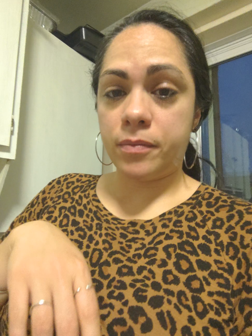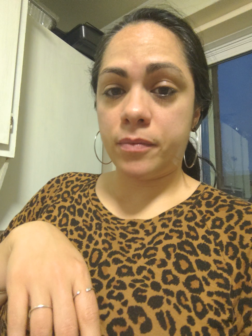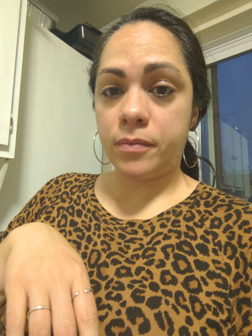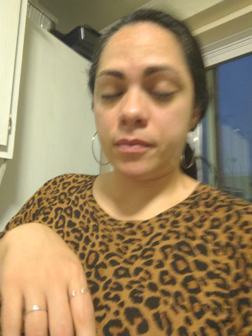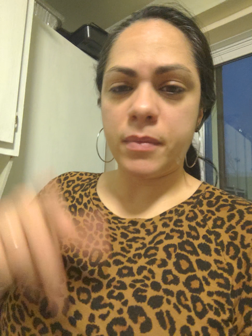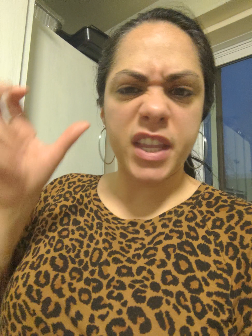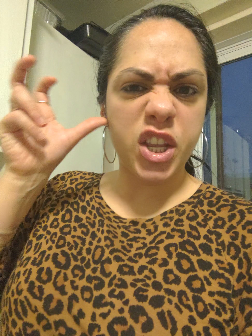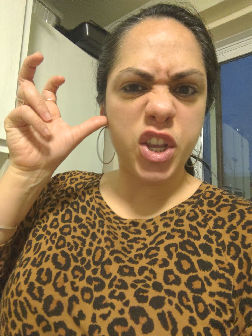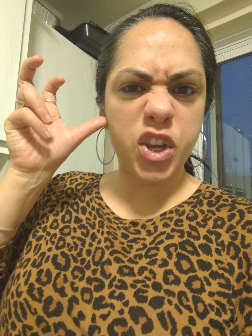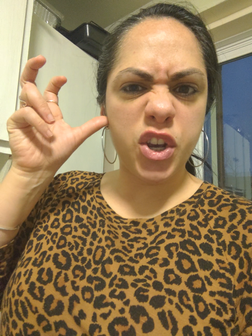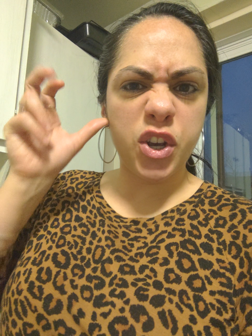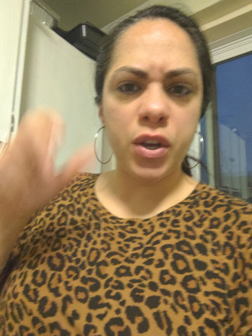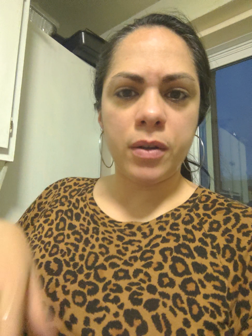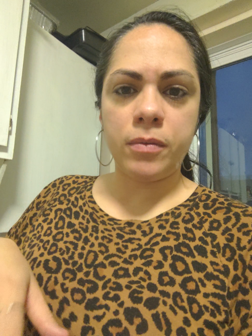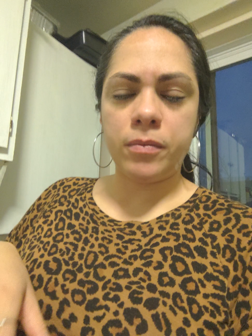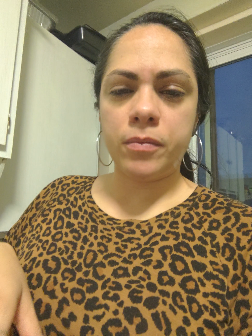hear